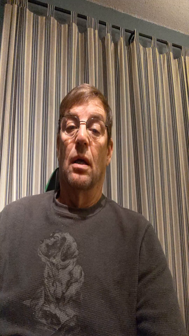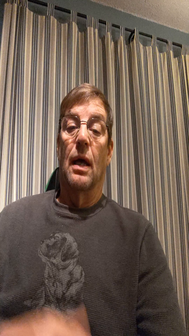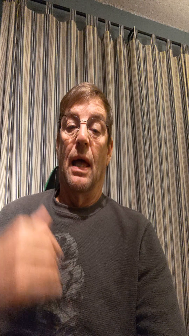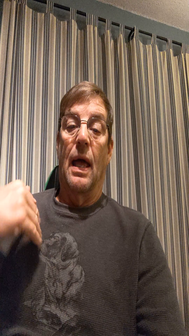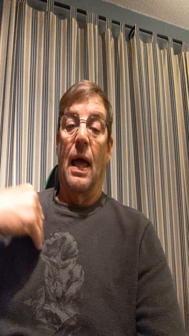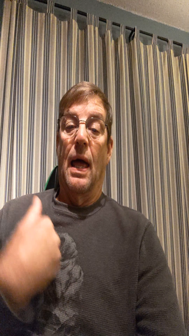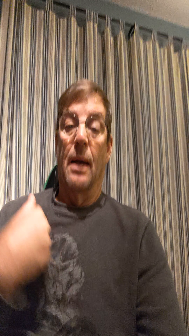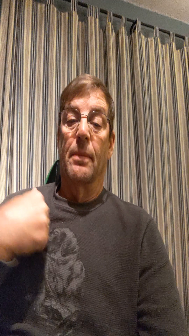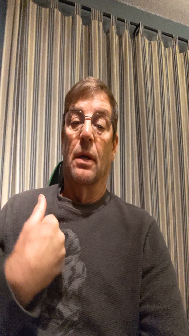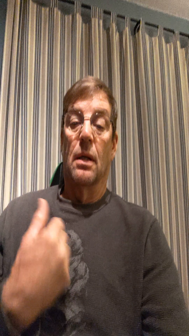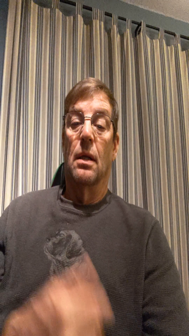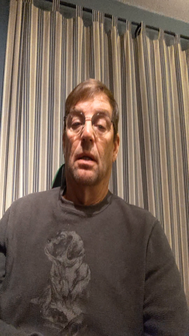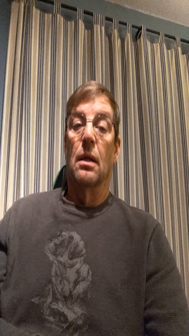animal